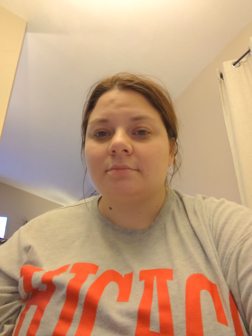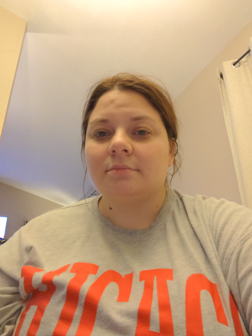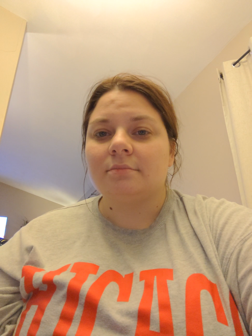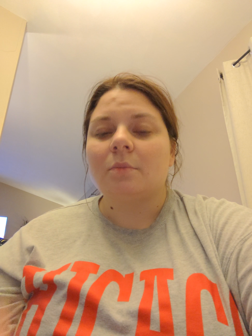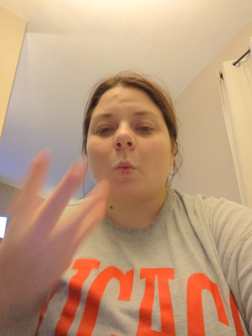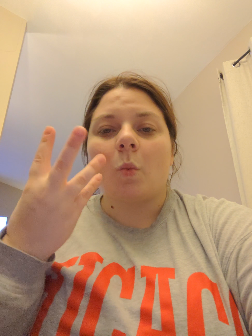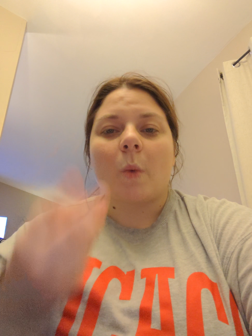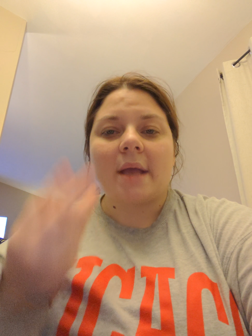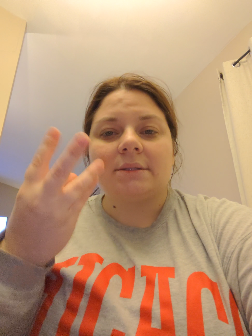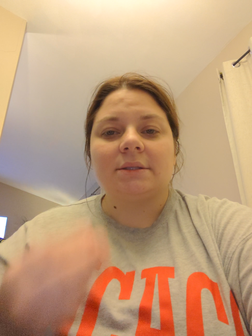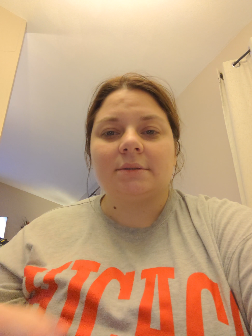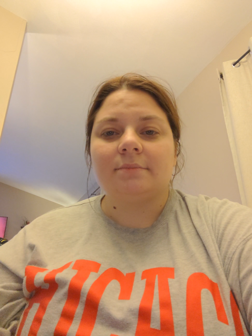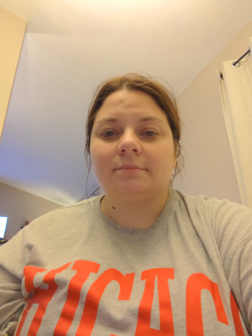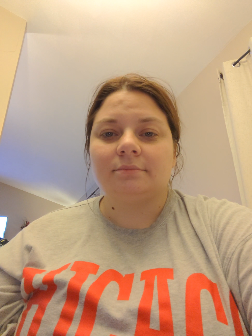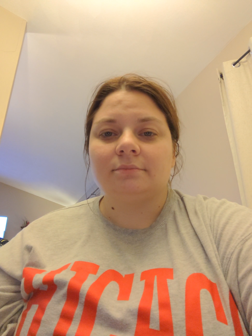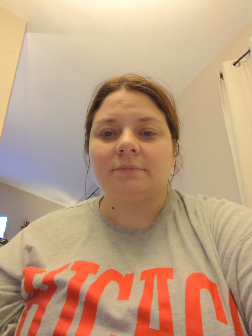wet